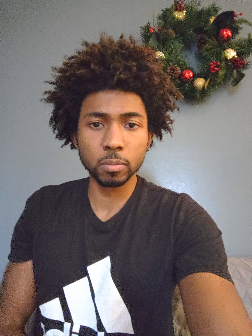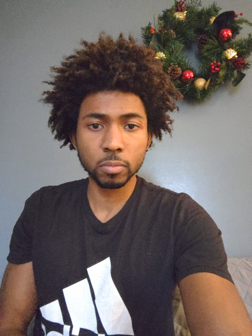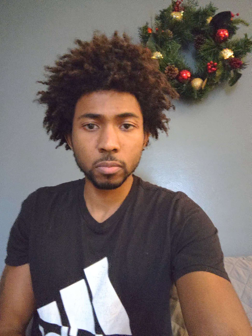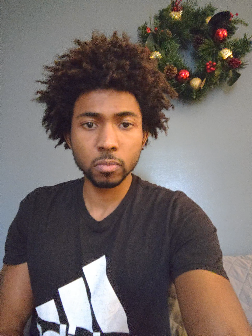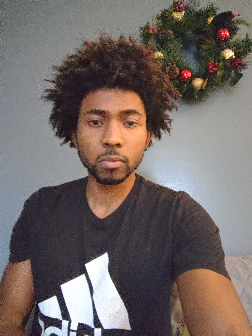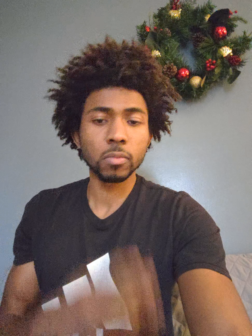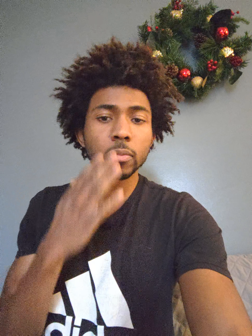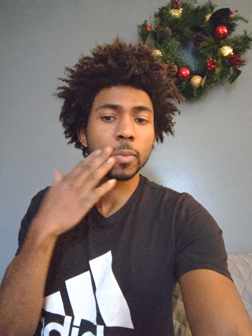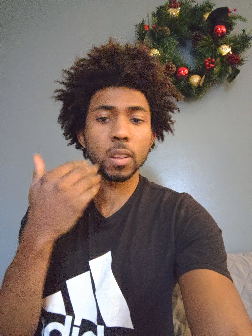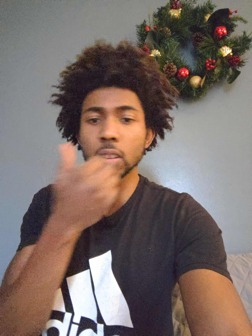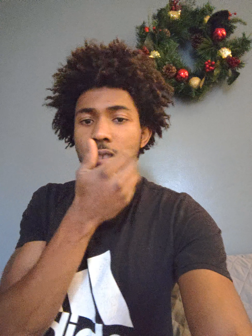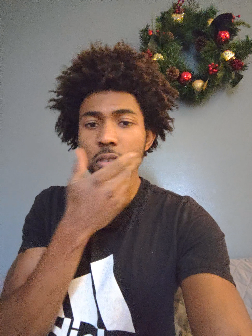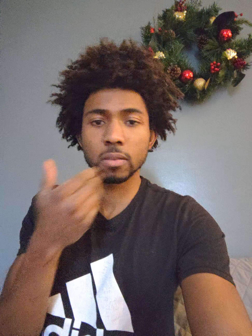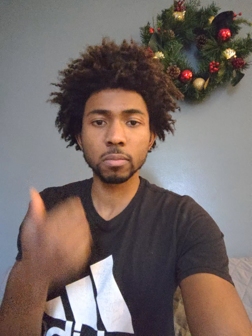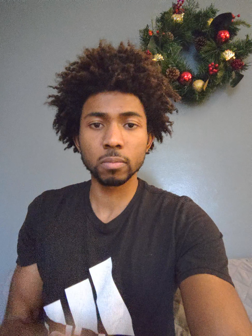napkin